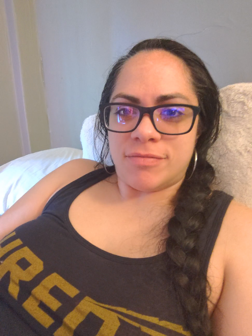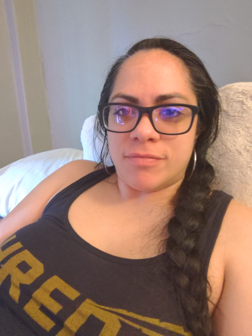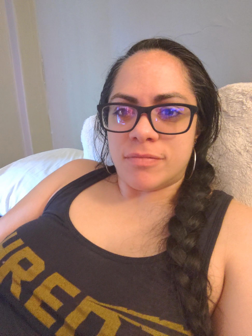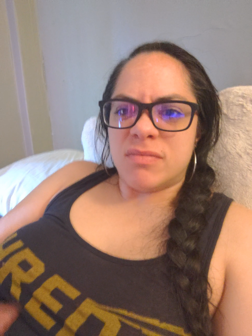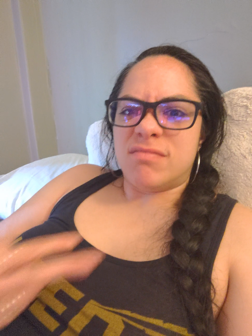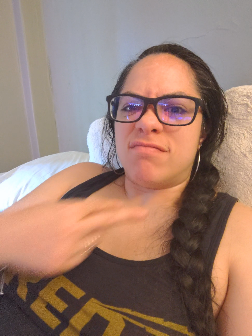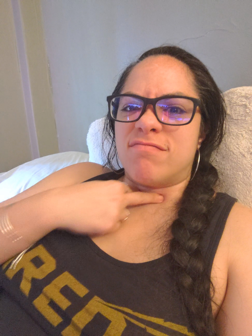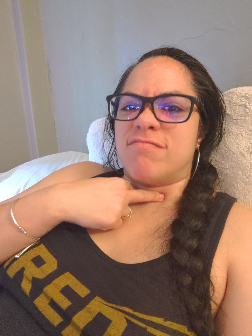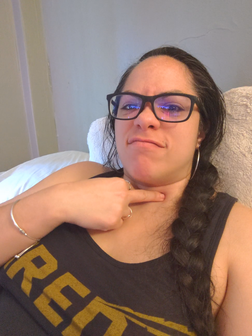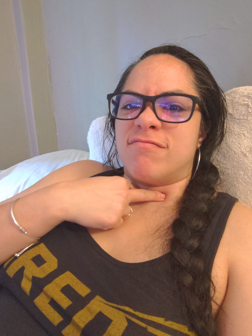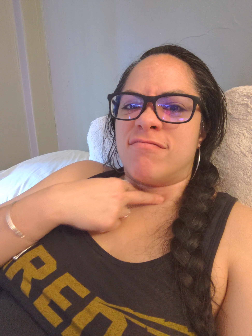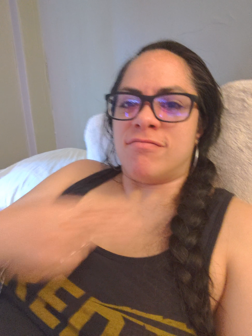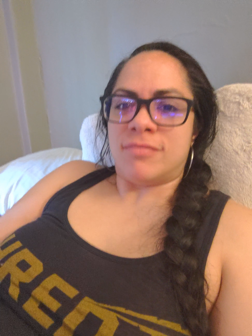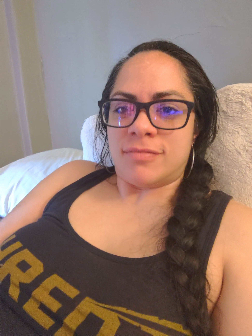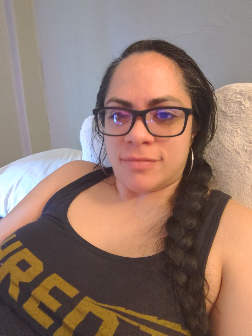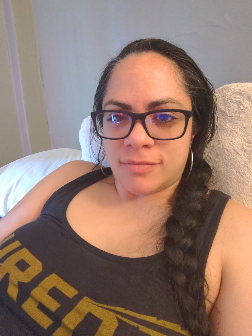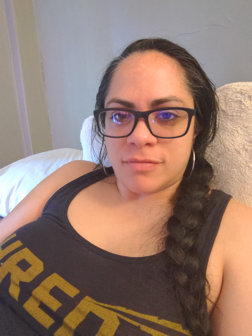stuck